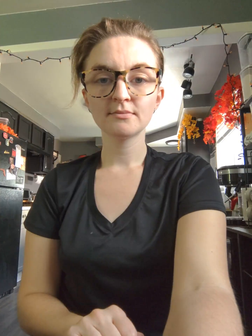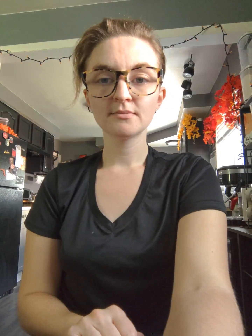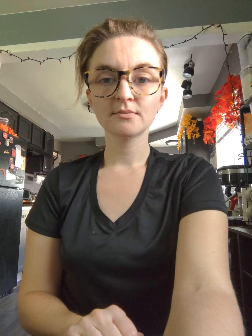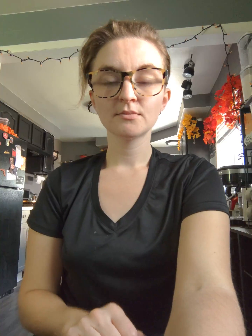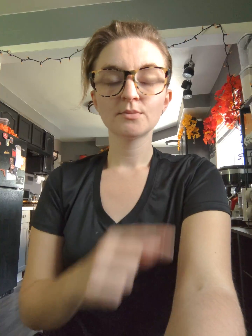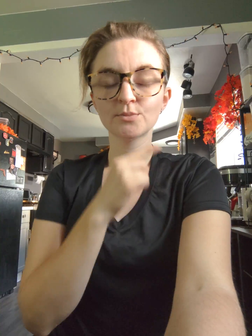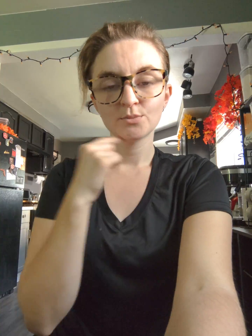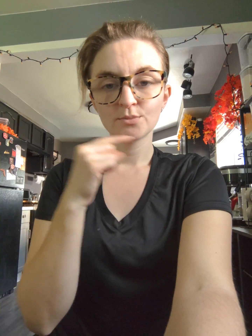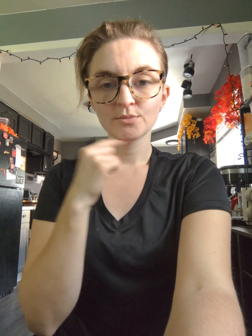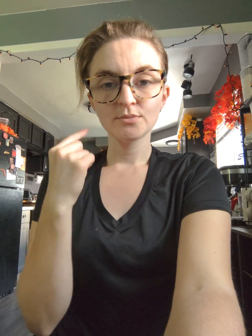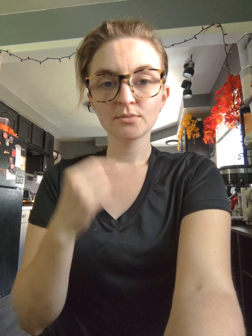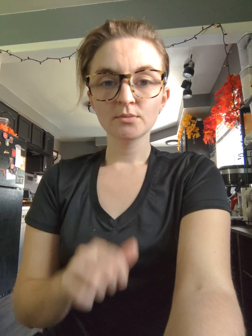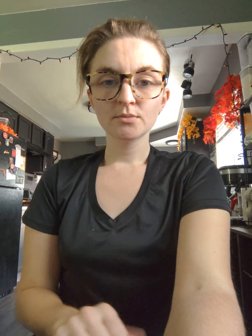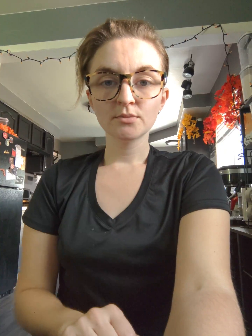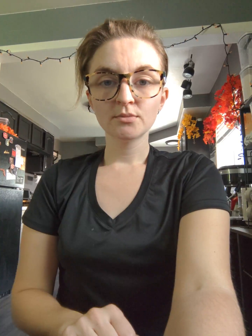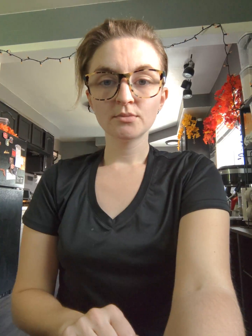glue